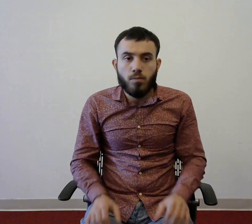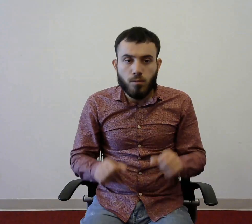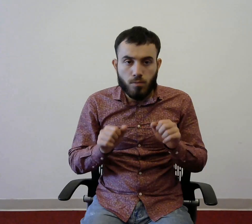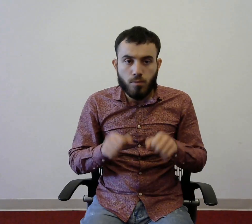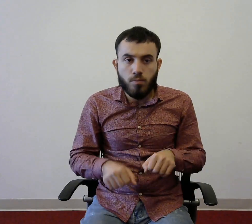olar